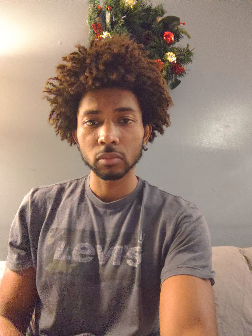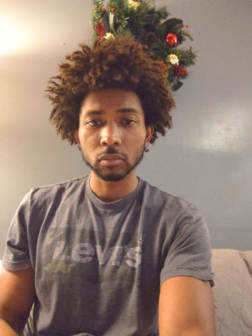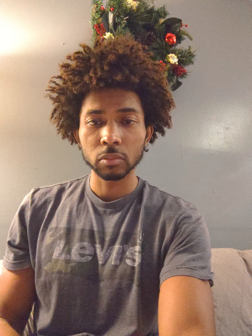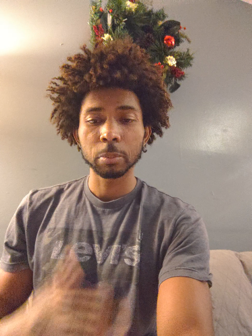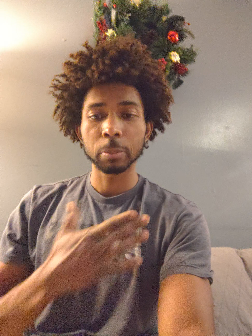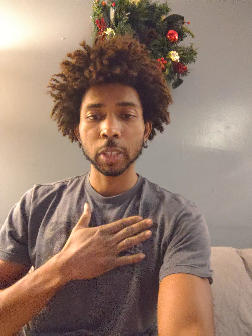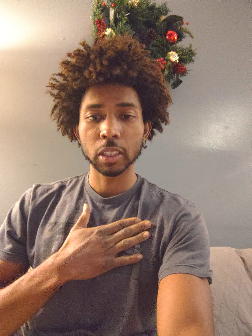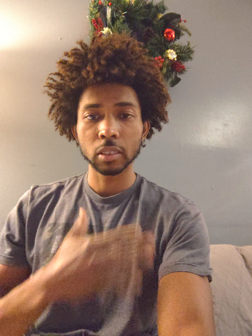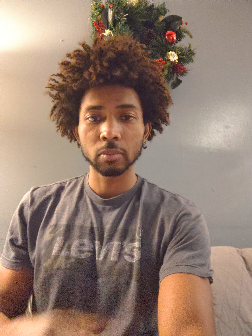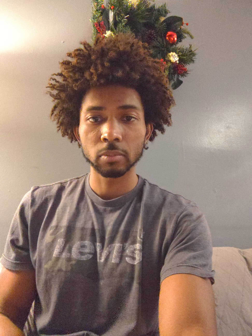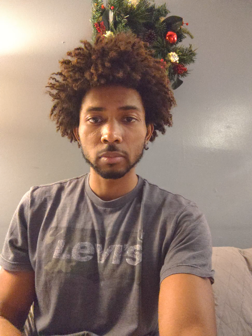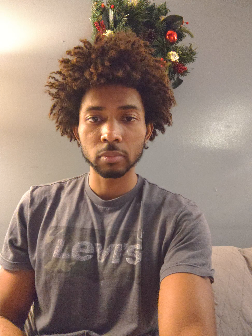my